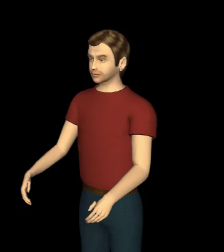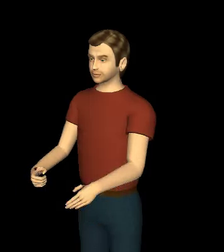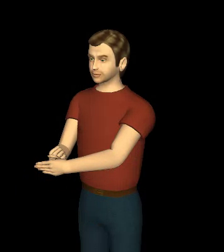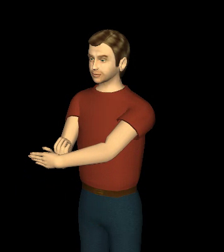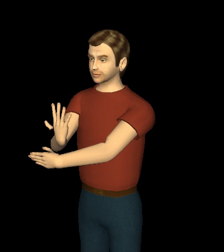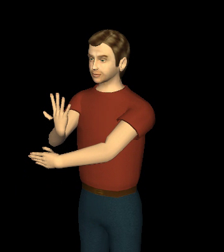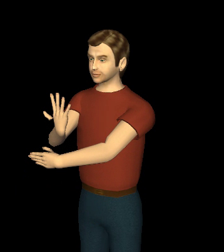جديد